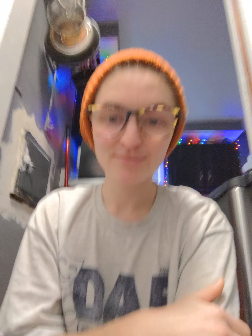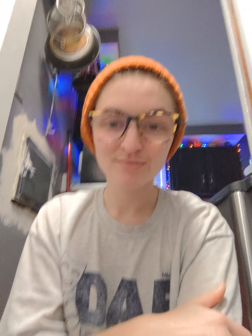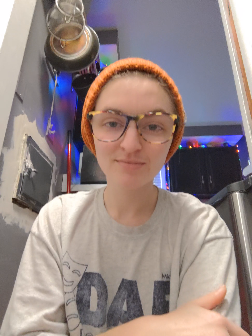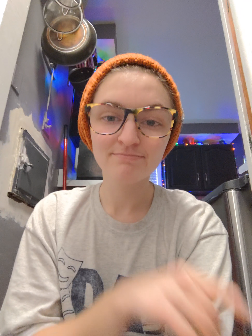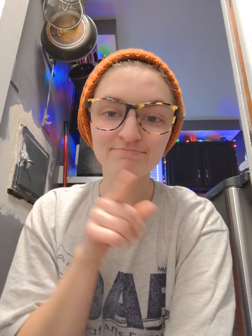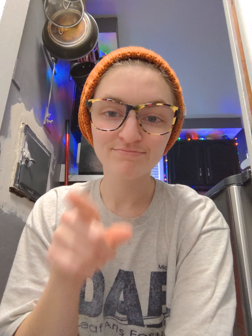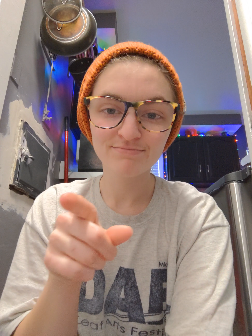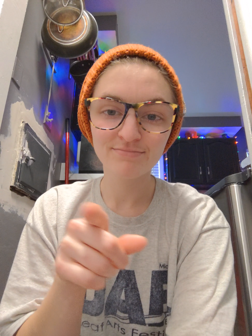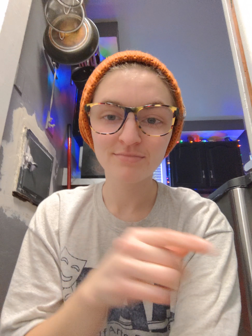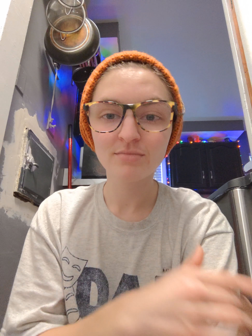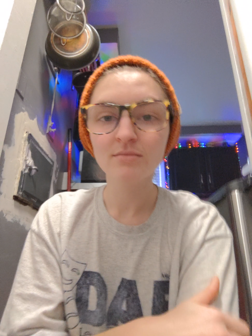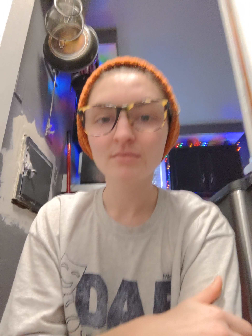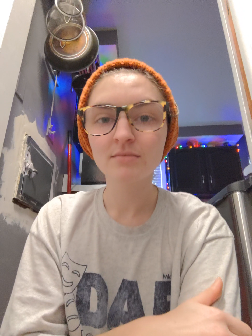he/she/it